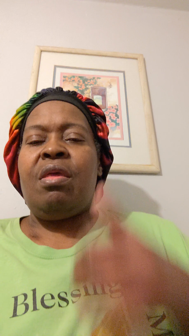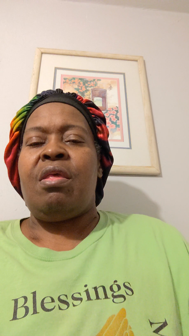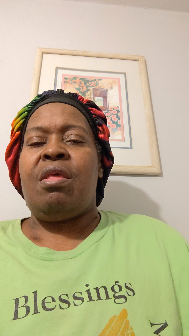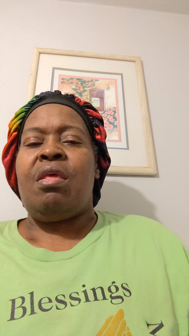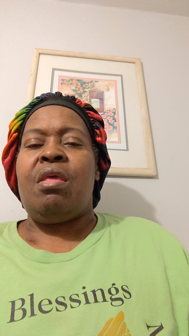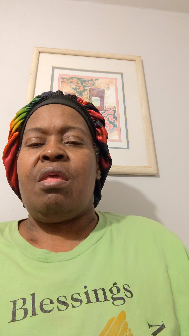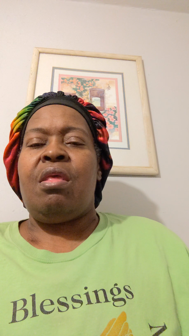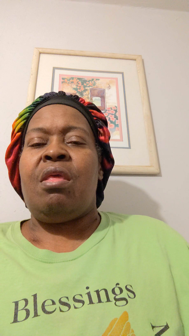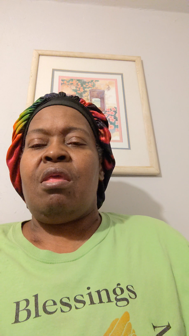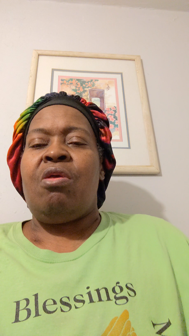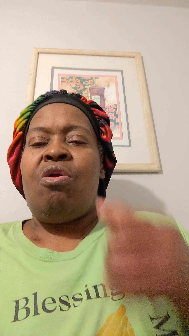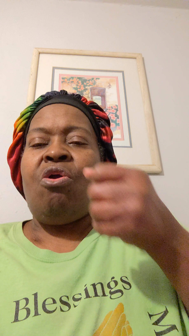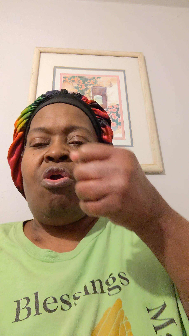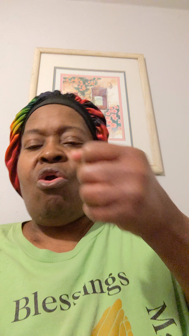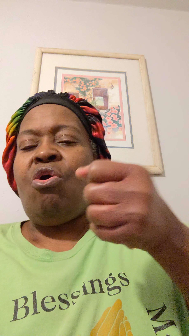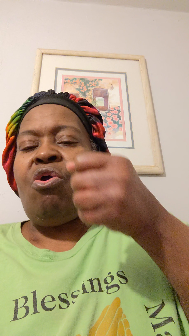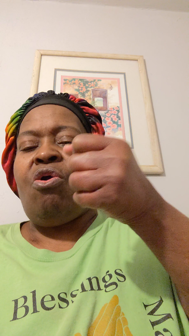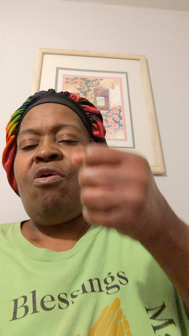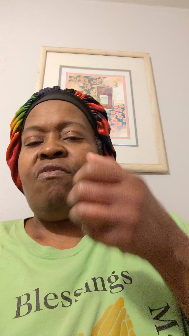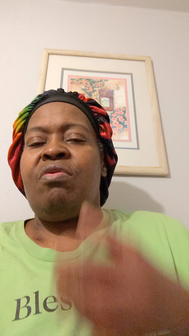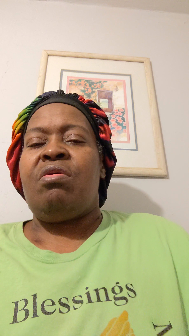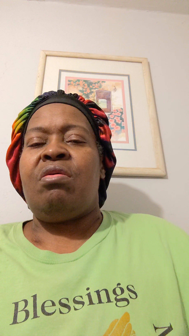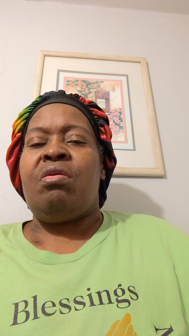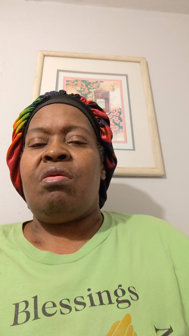coffee